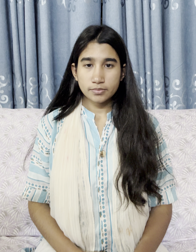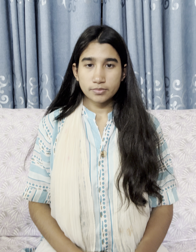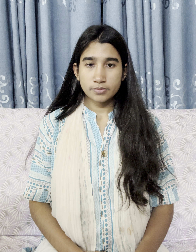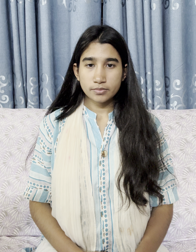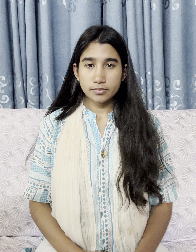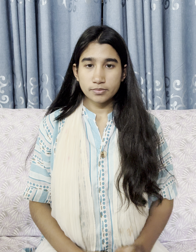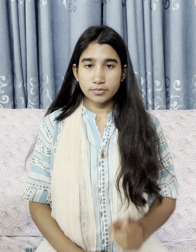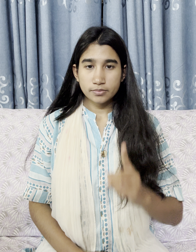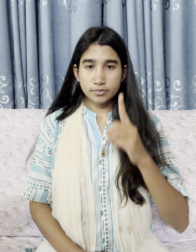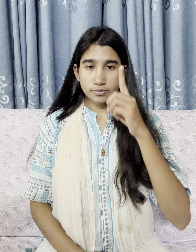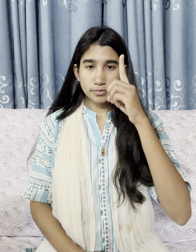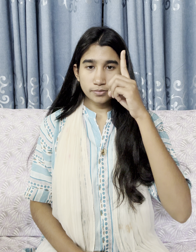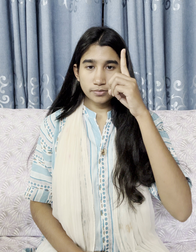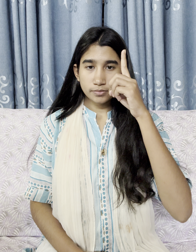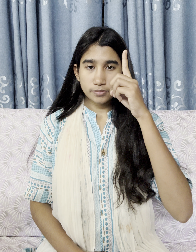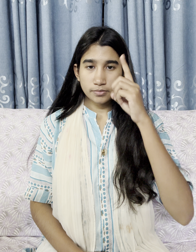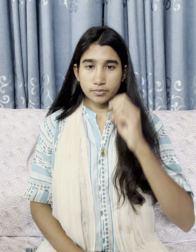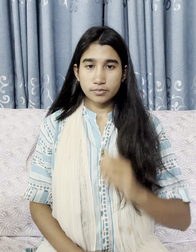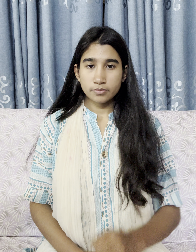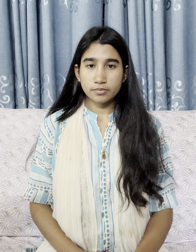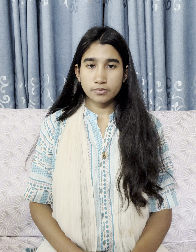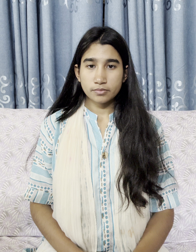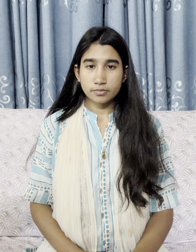লম্বা